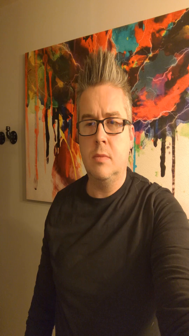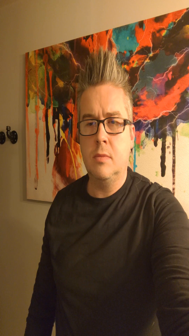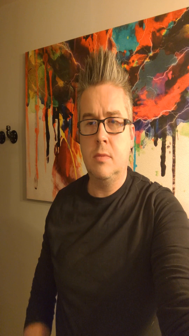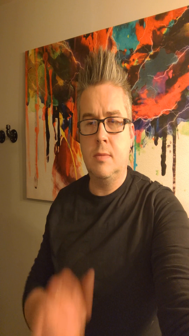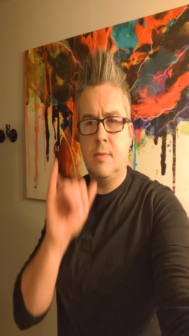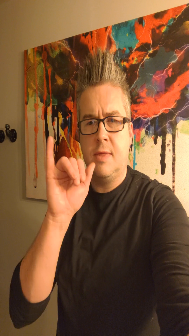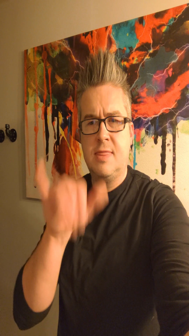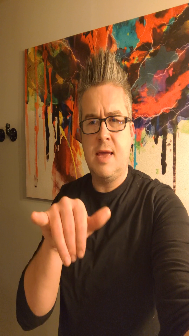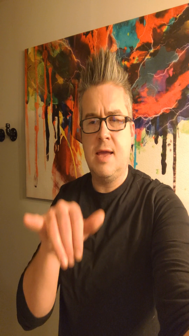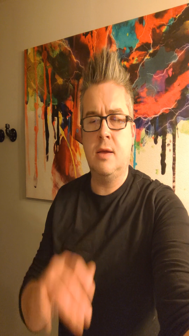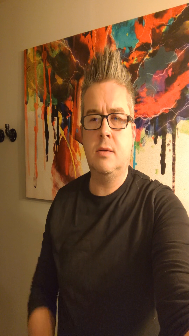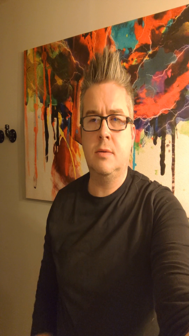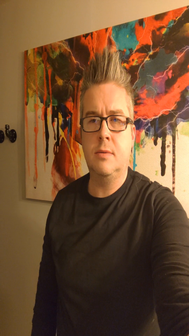that